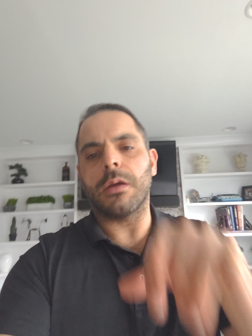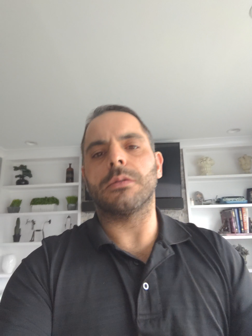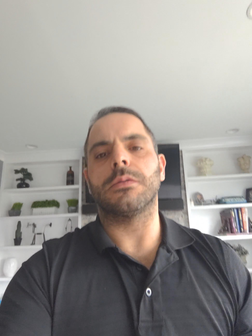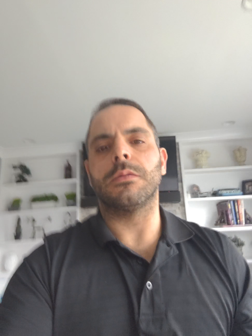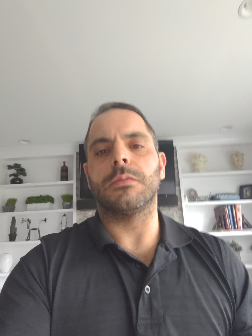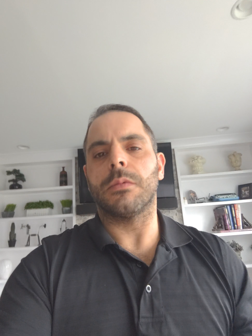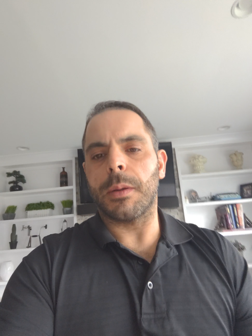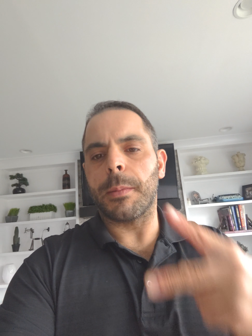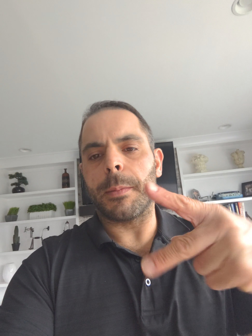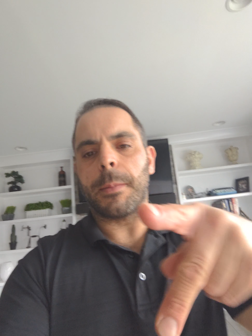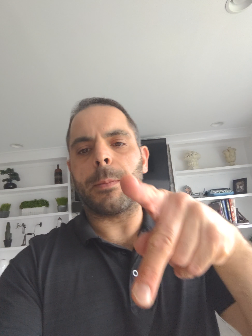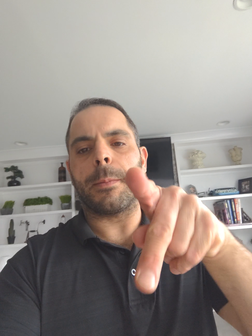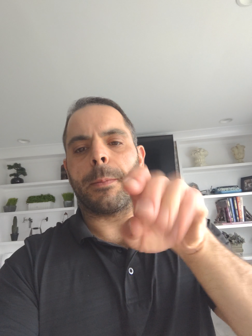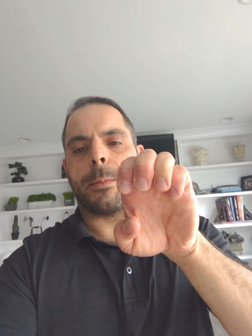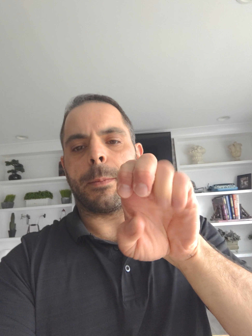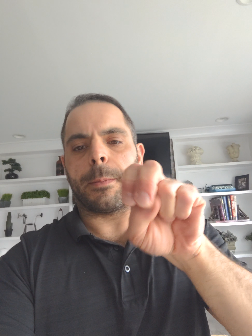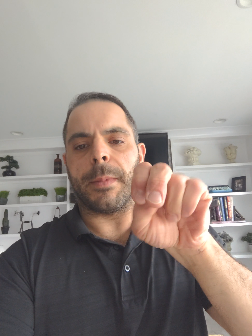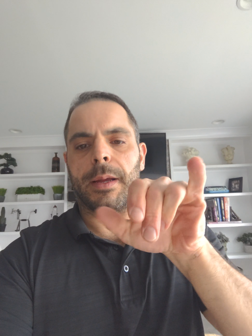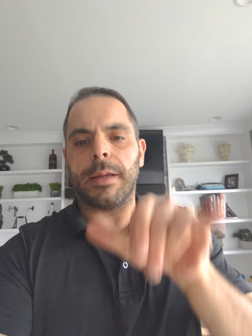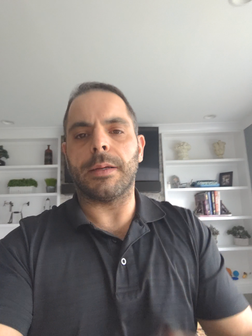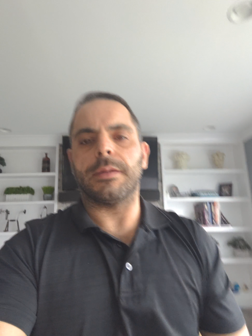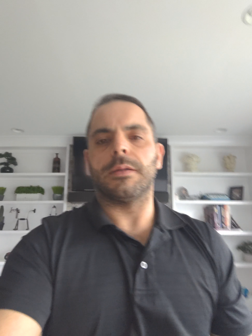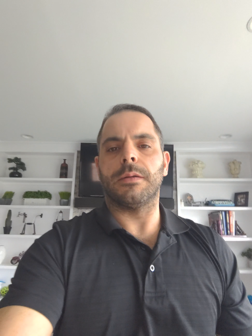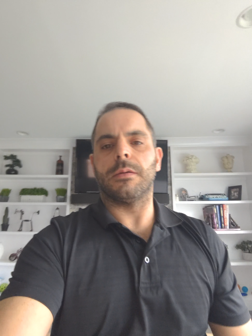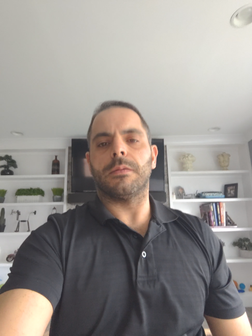penny